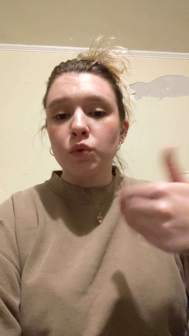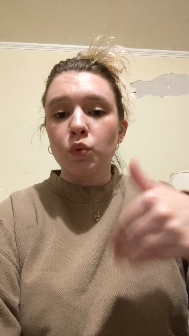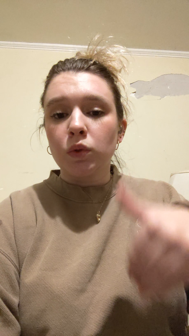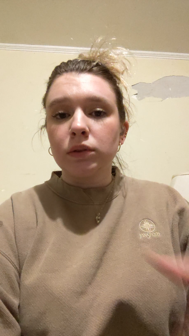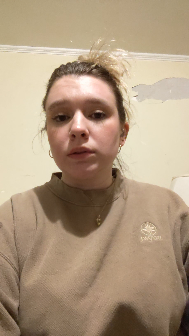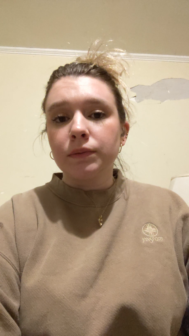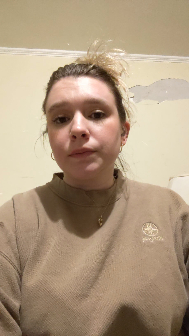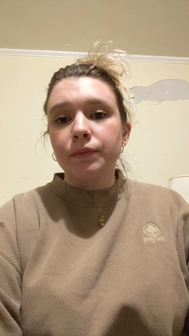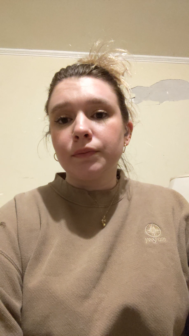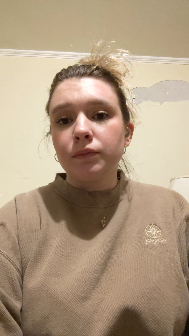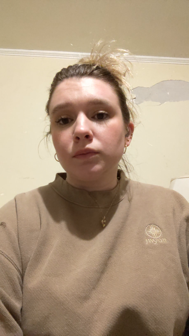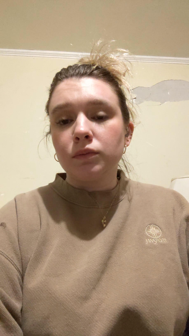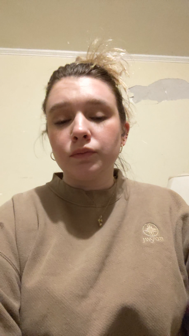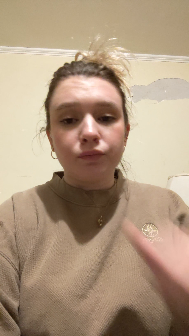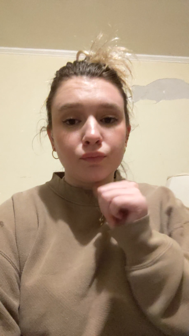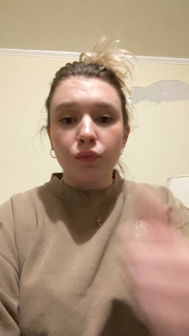don't